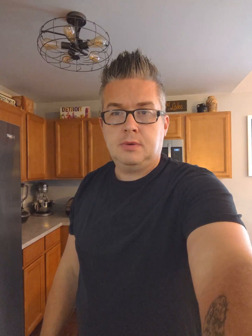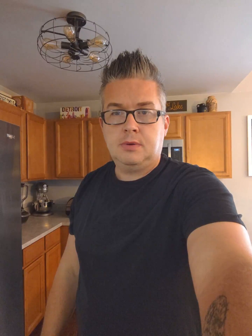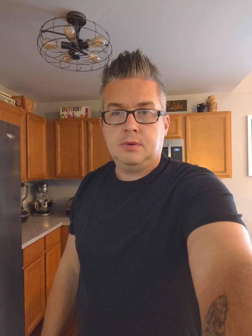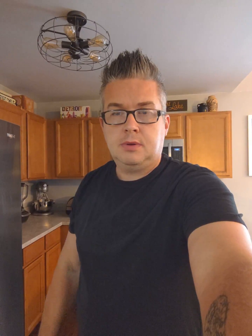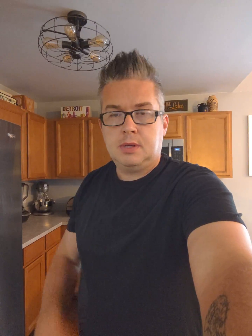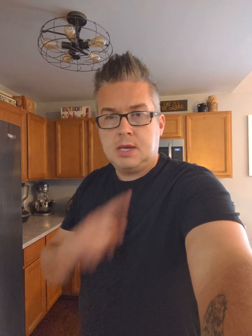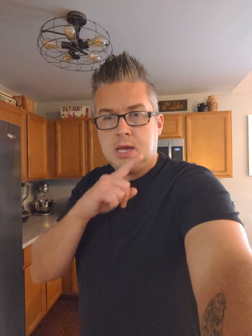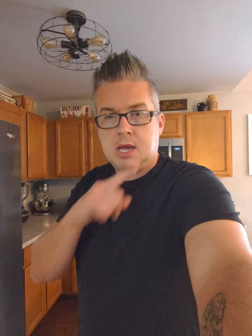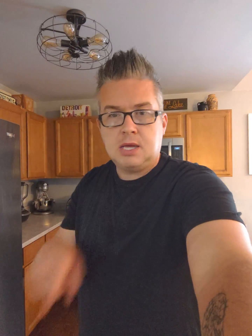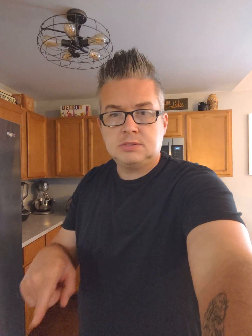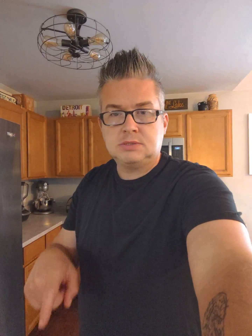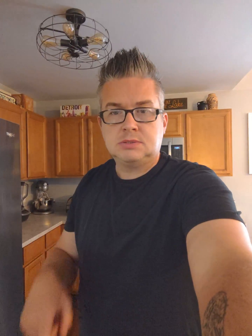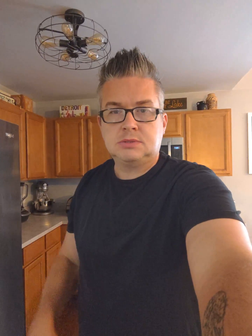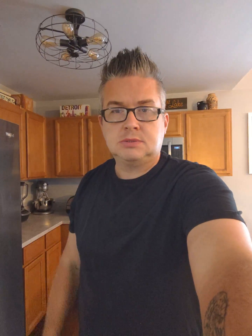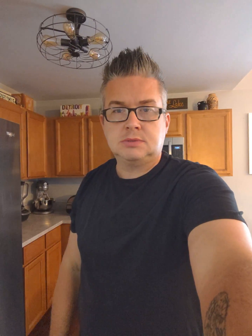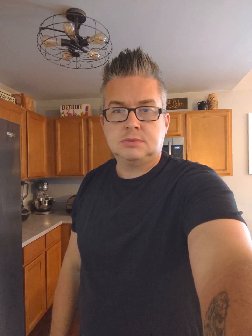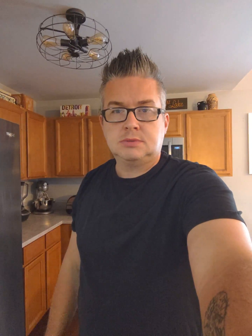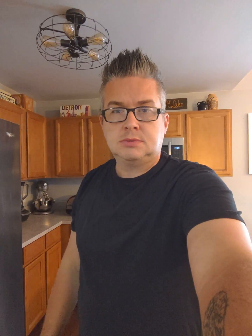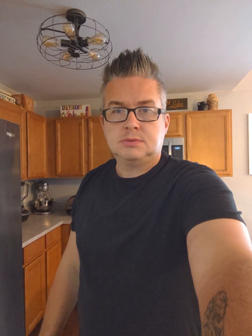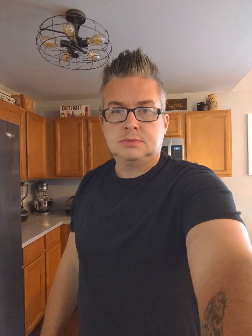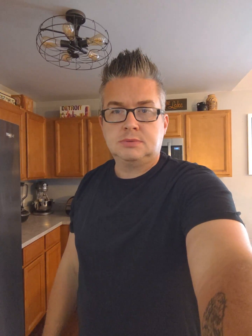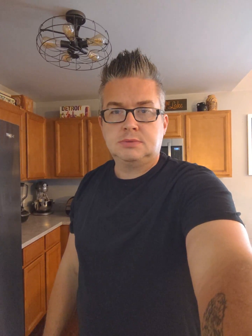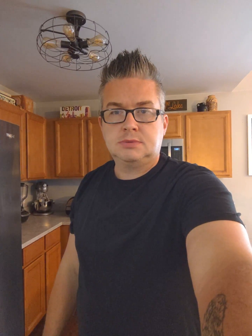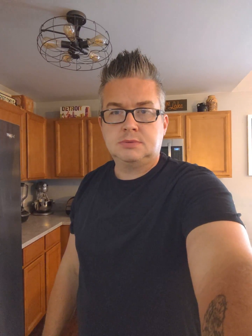cut